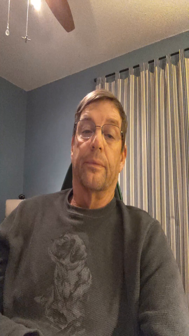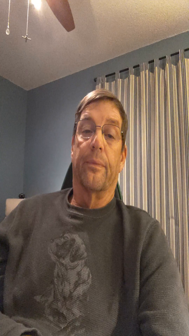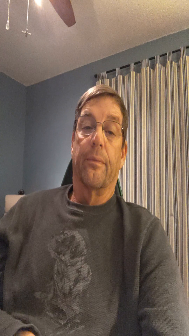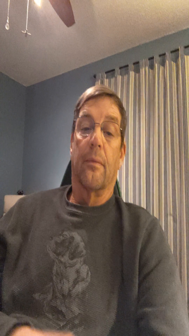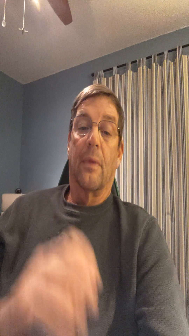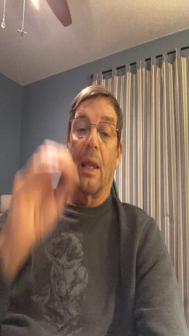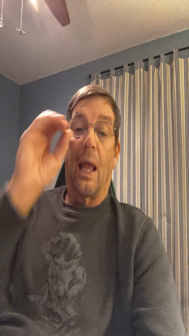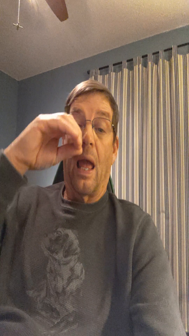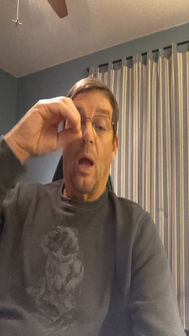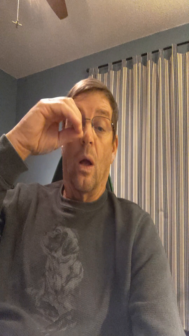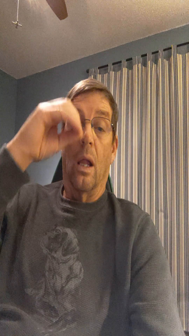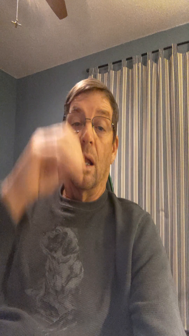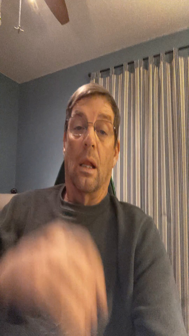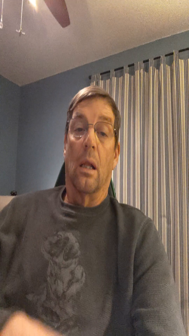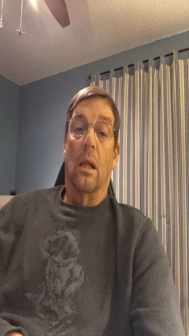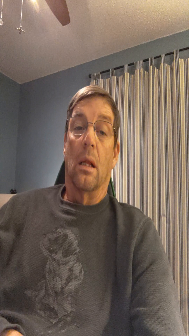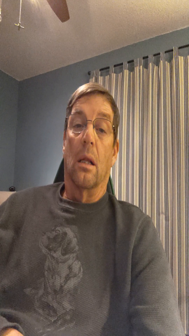owl